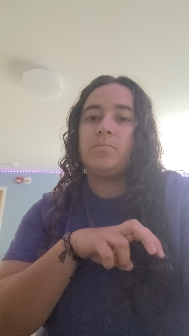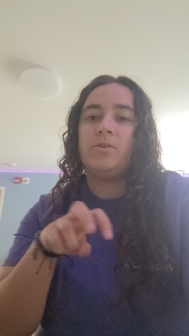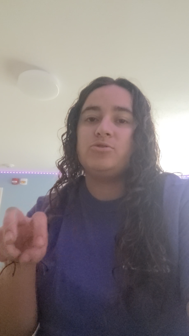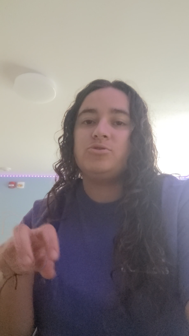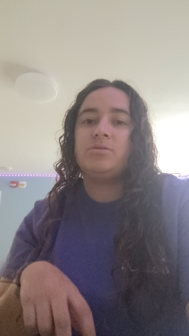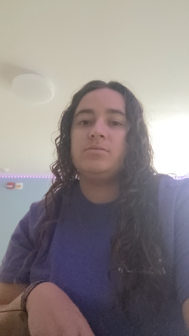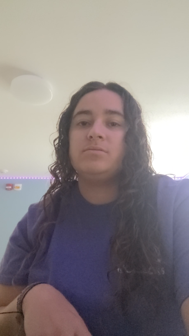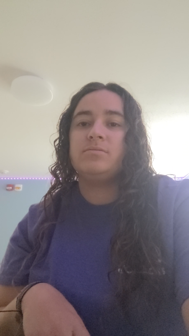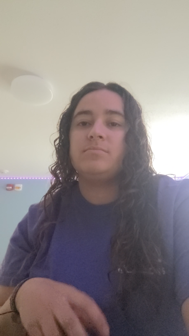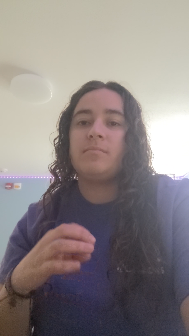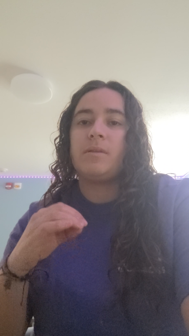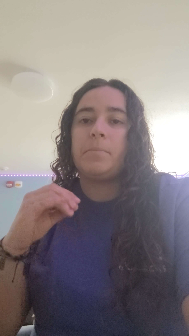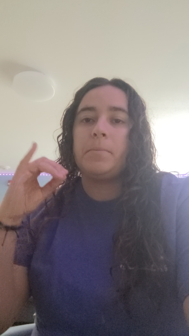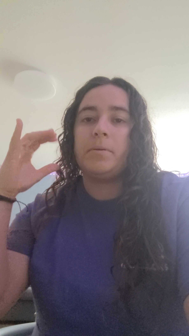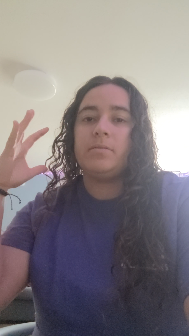bubbles